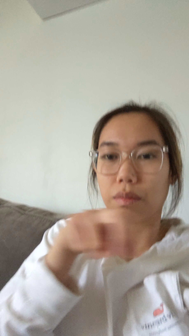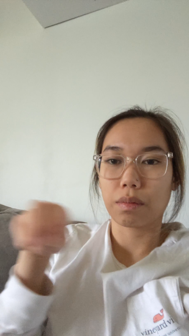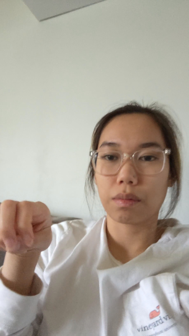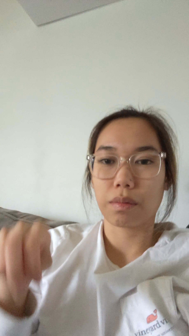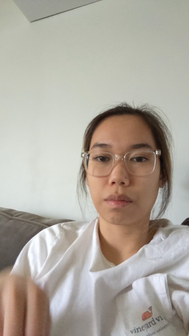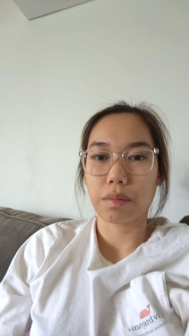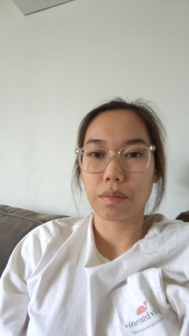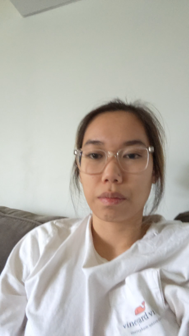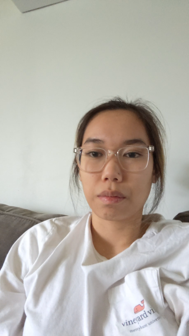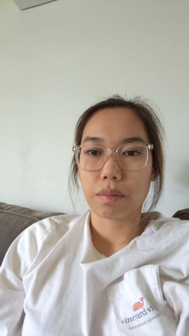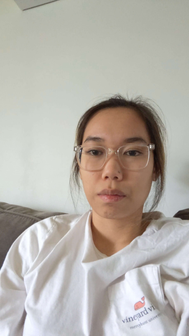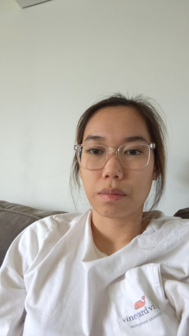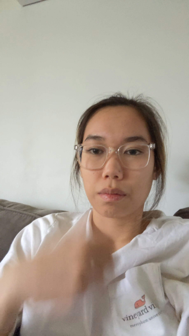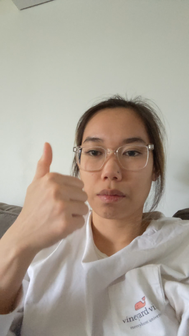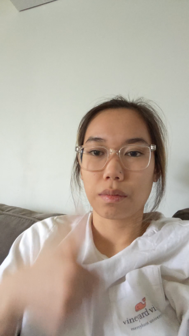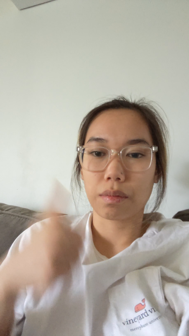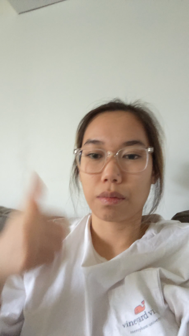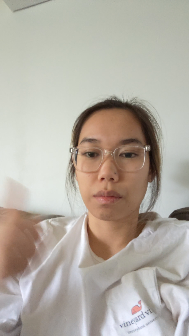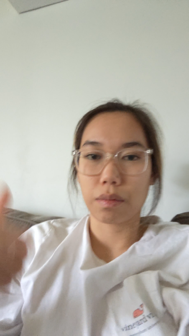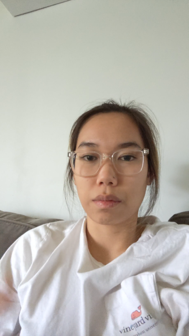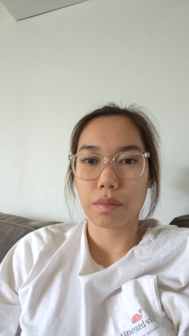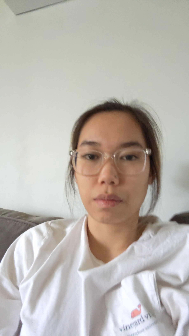each